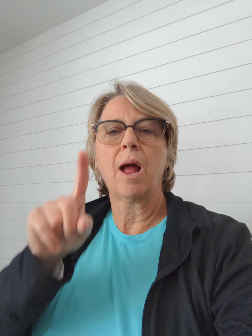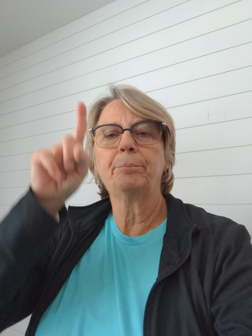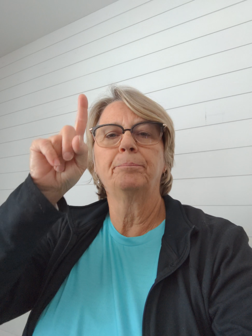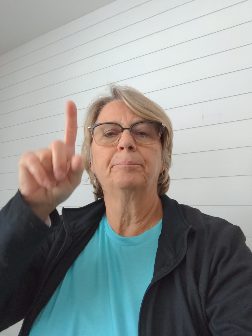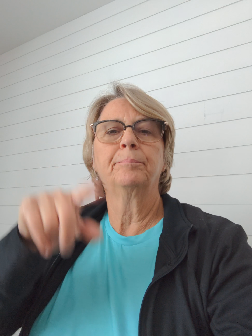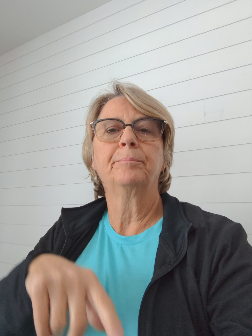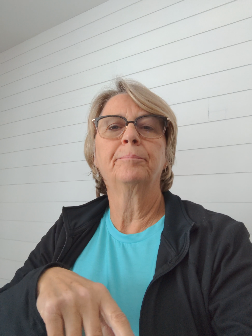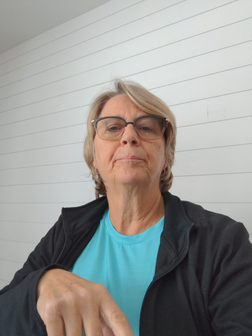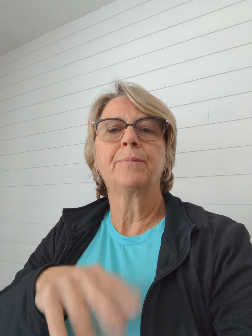up